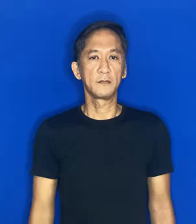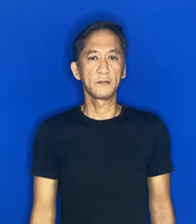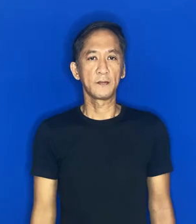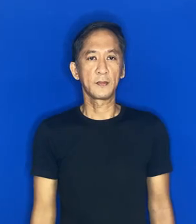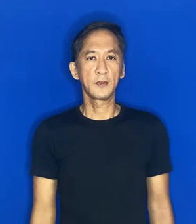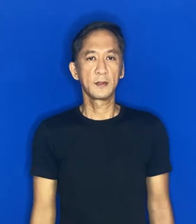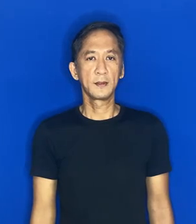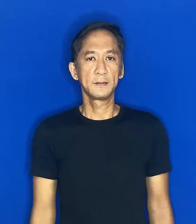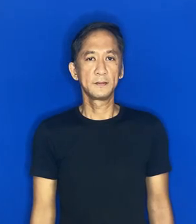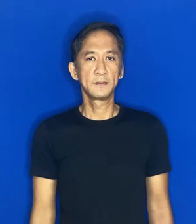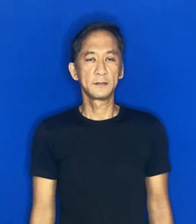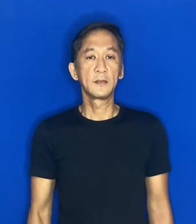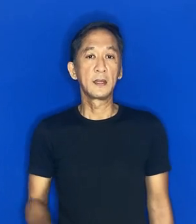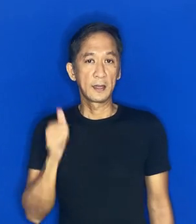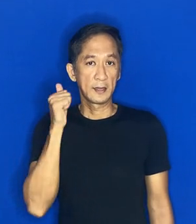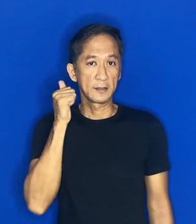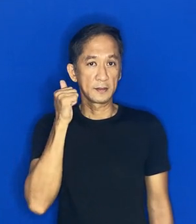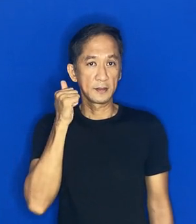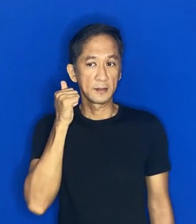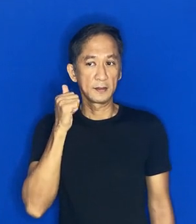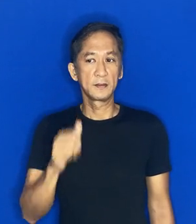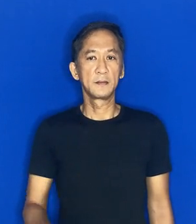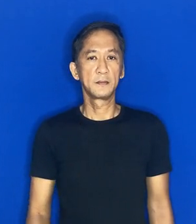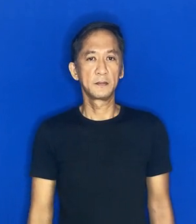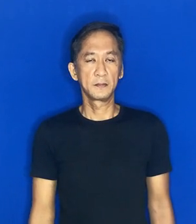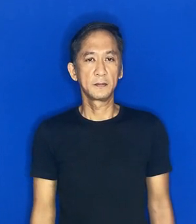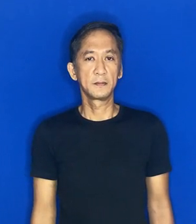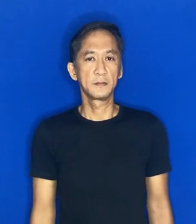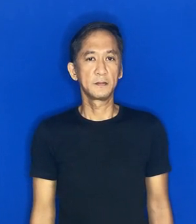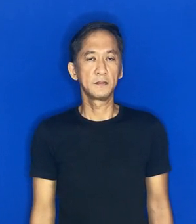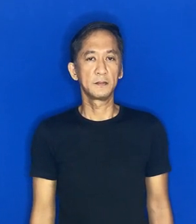auntie